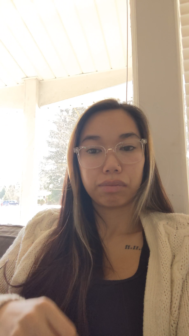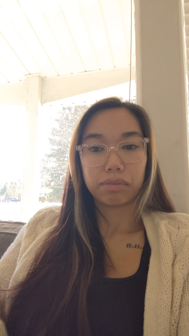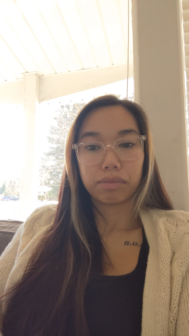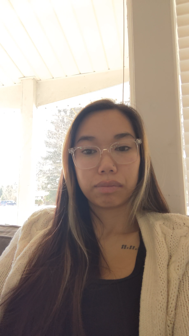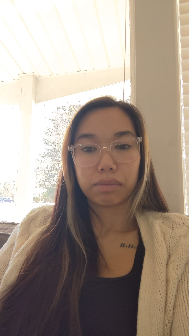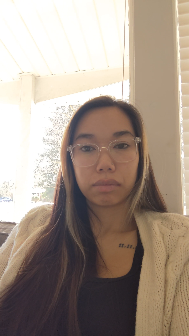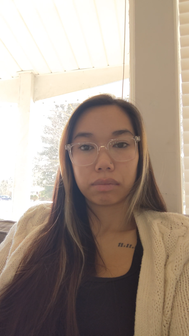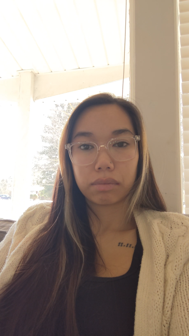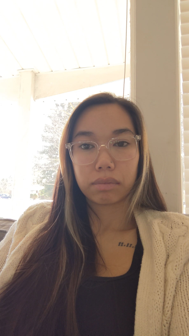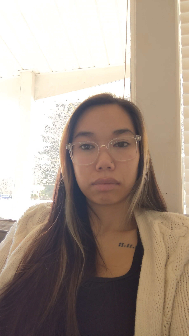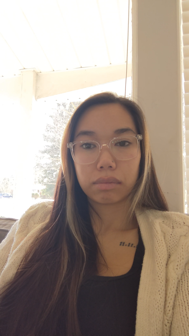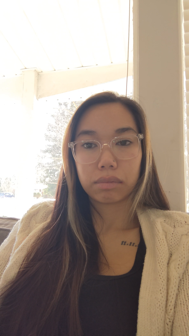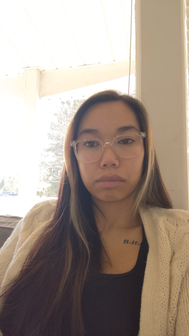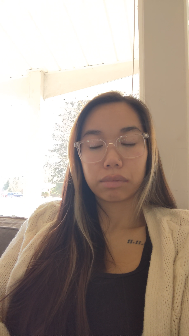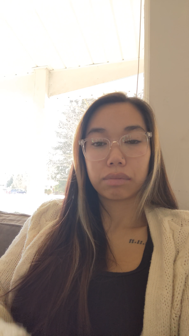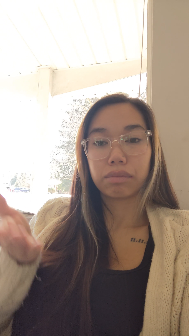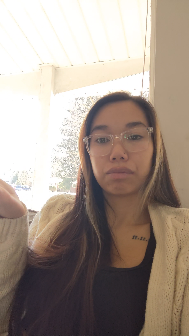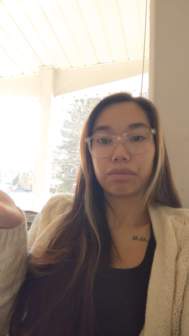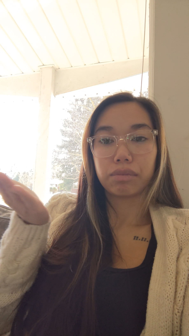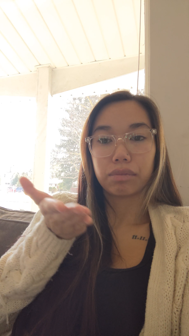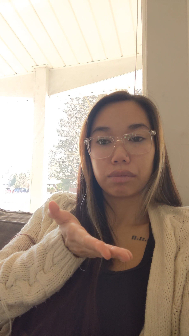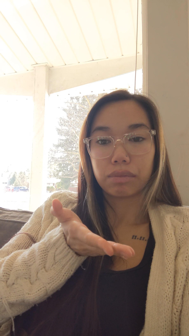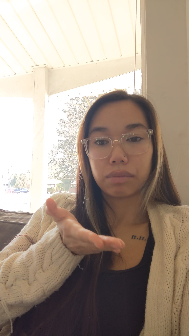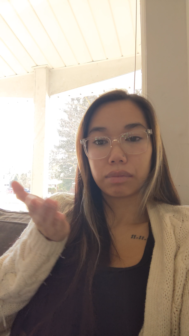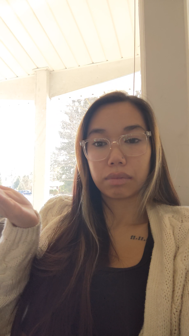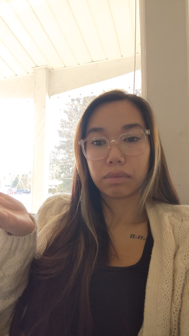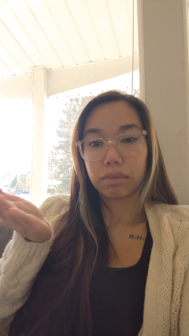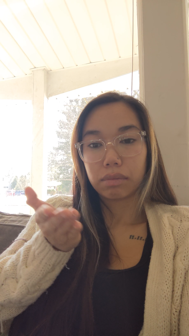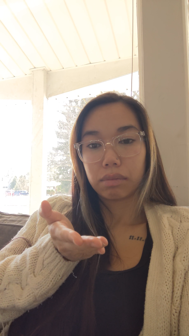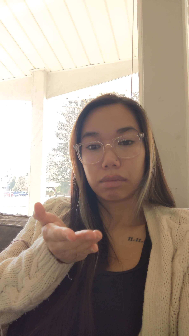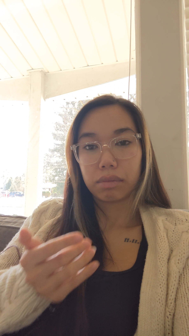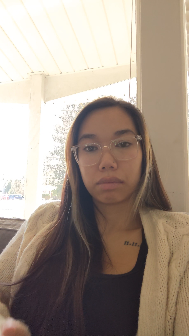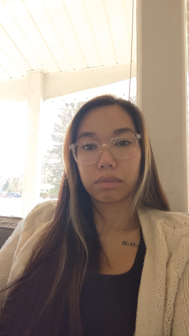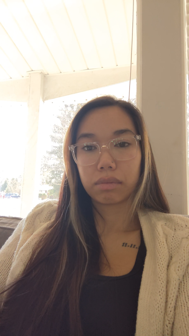bring